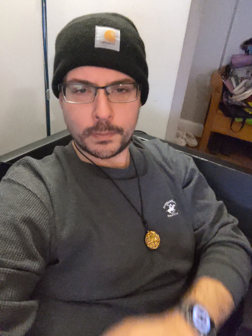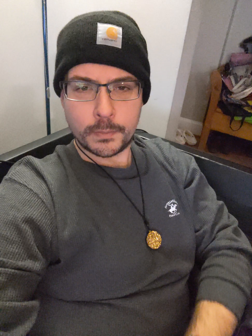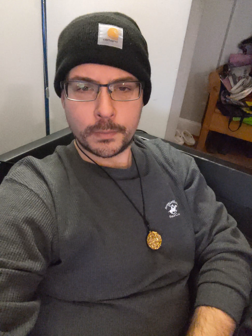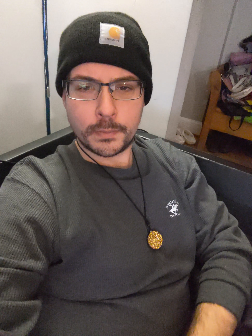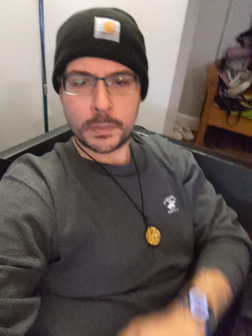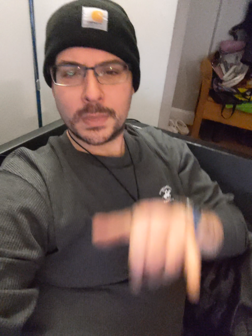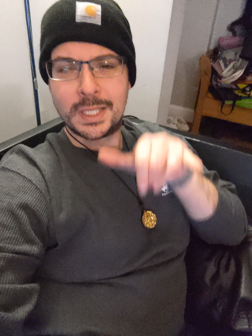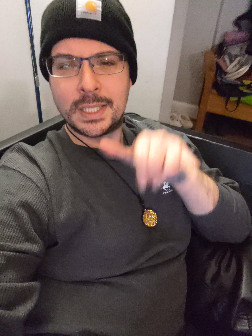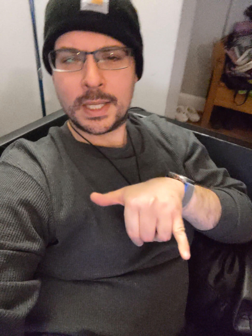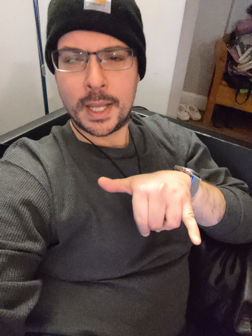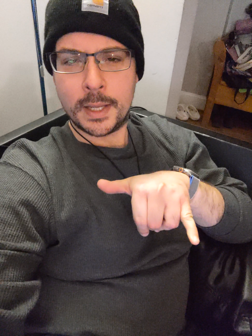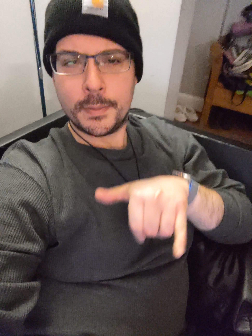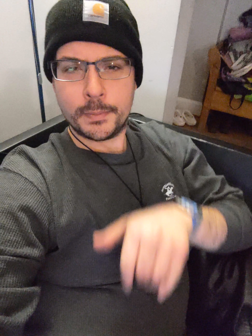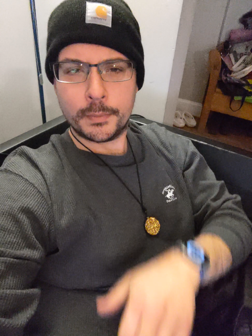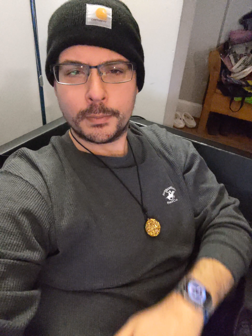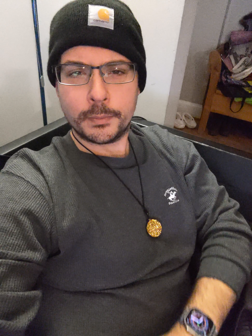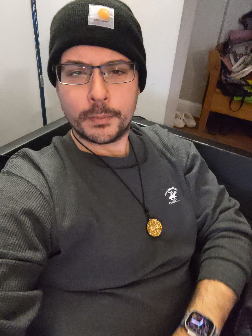stay